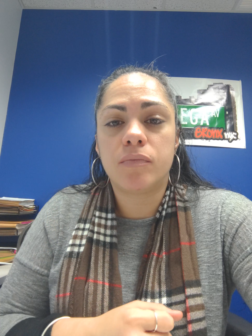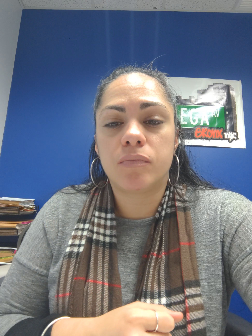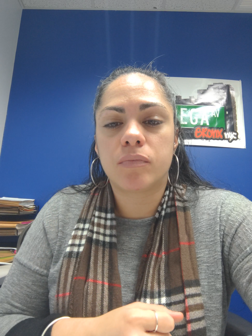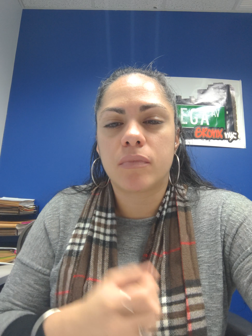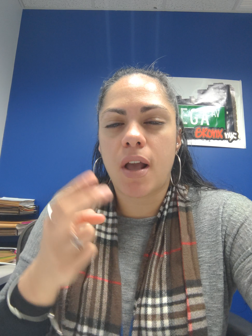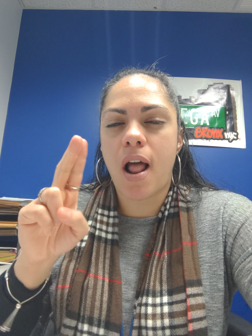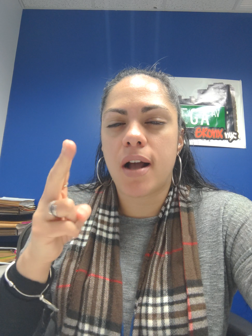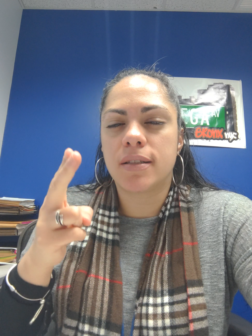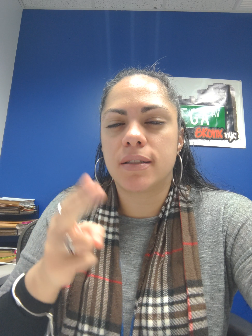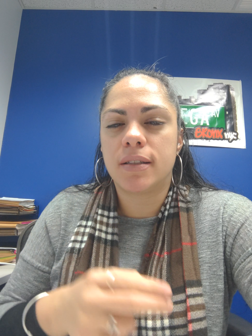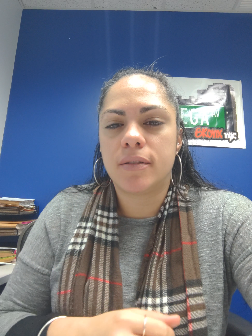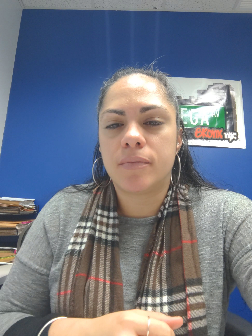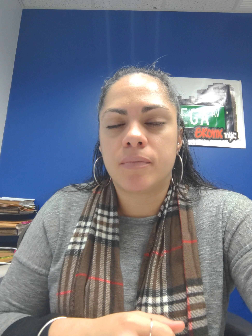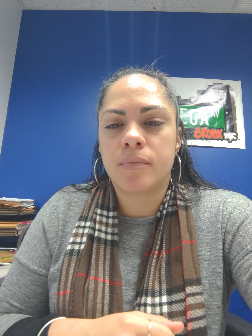closet